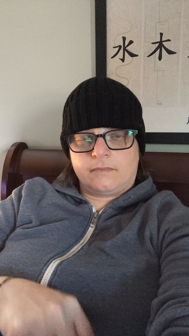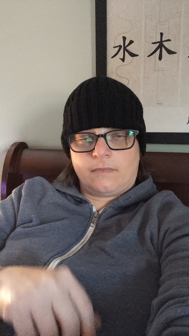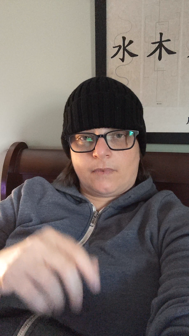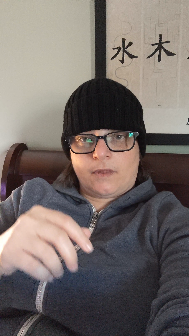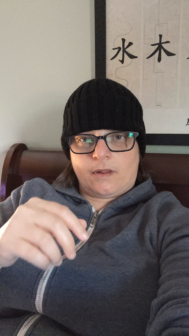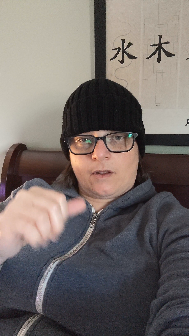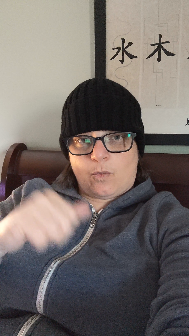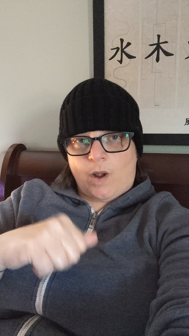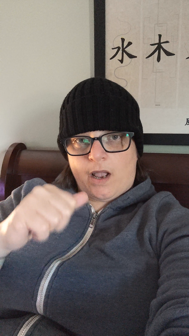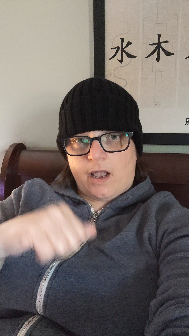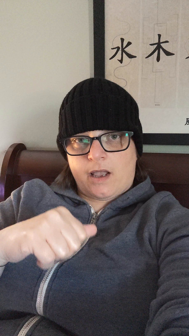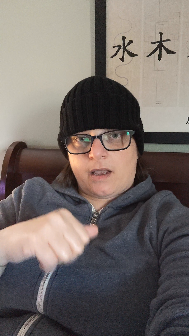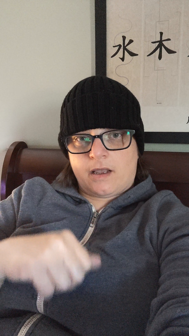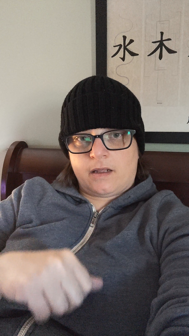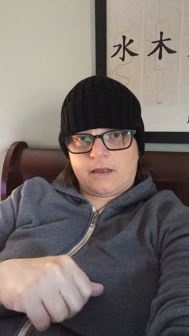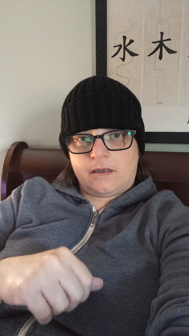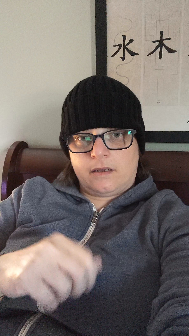rock